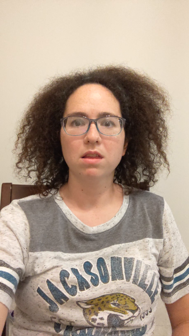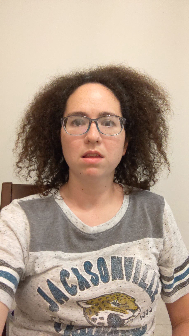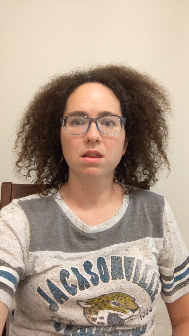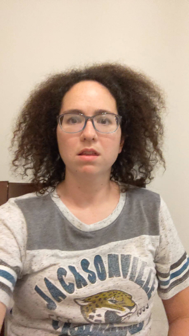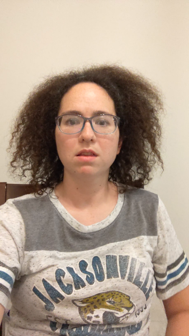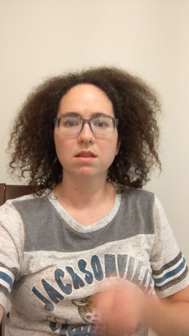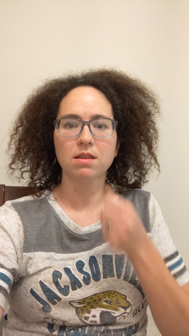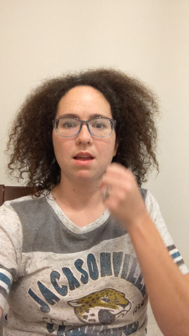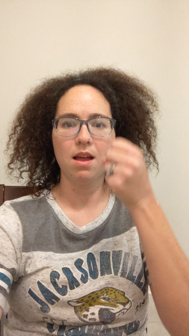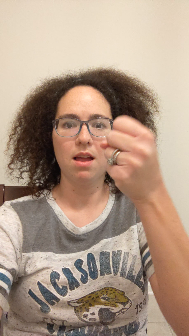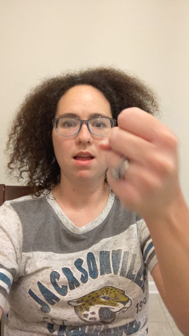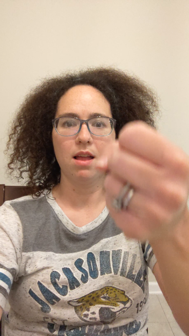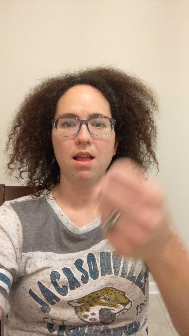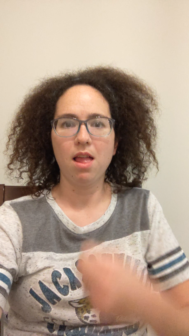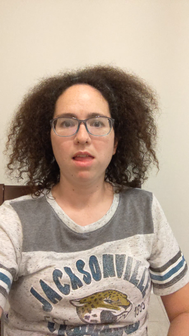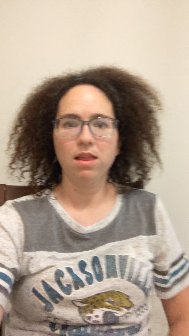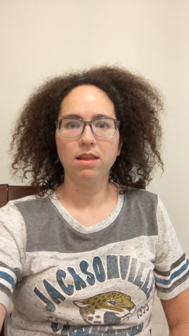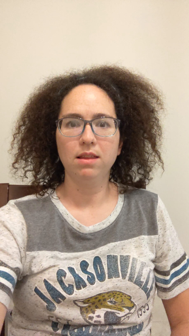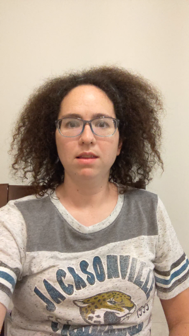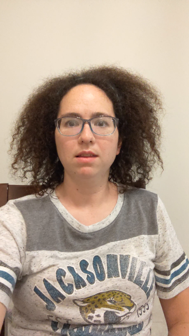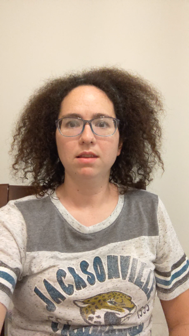drive